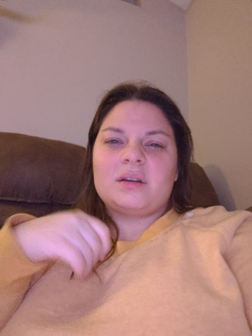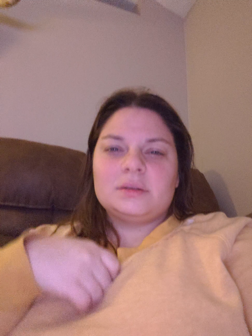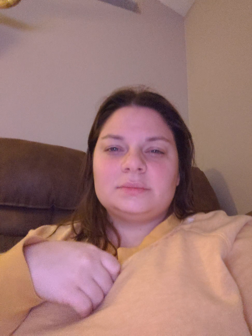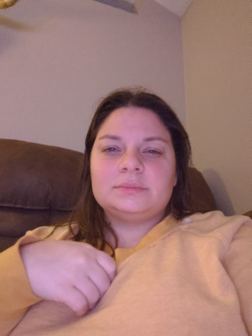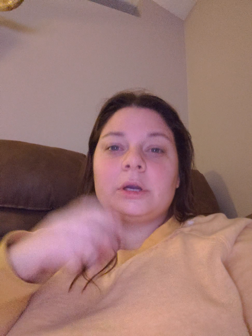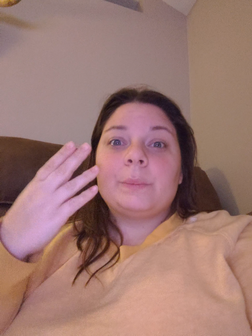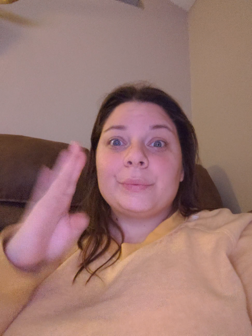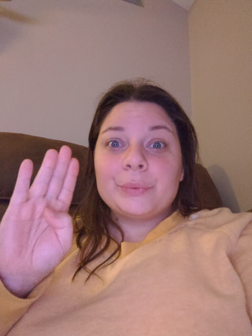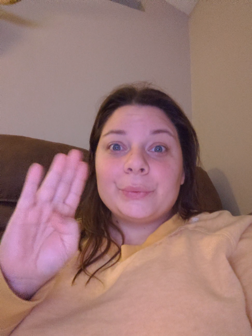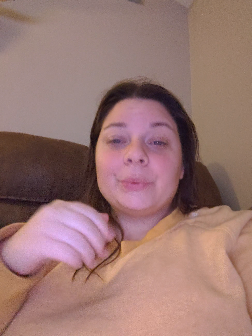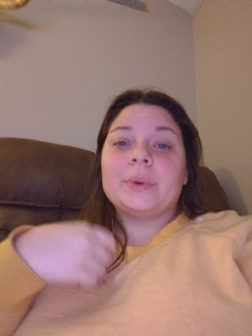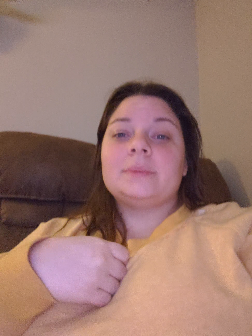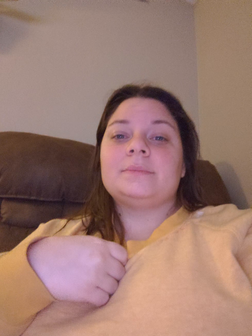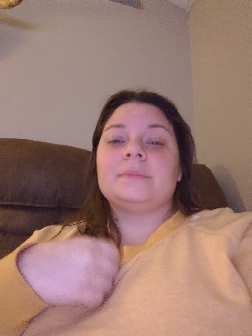blue